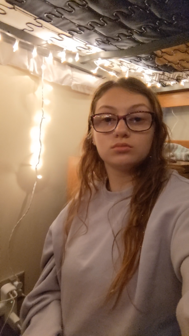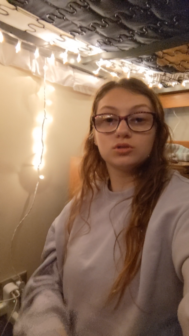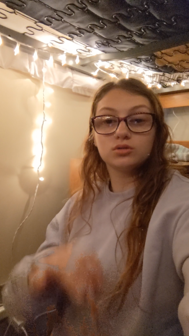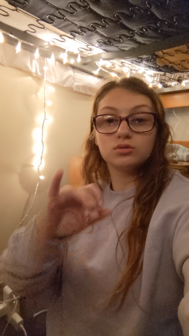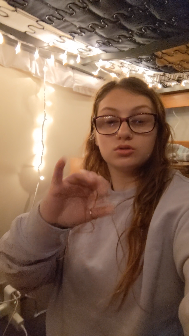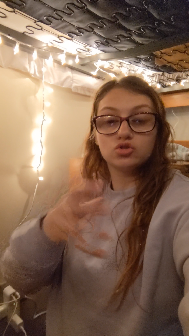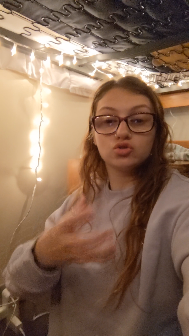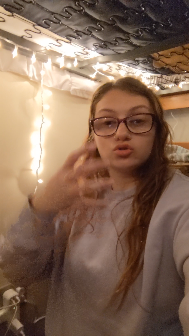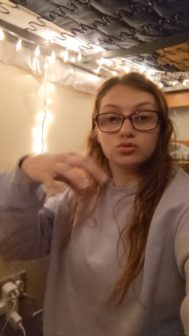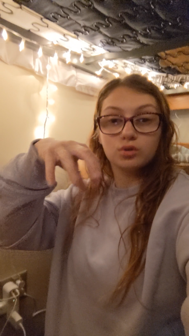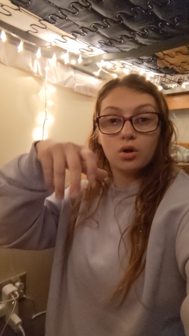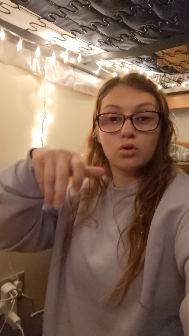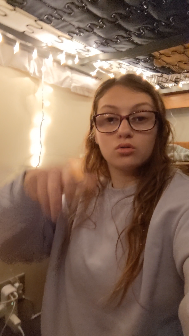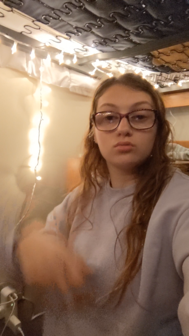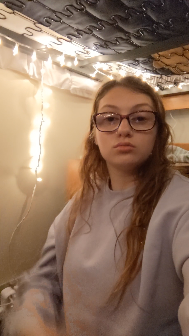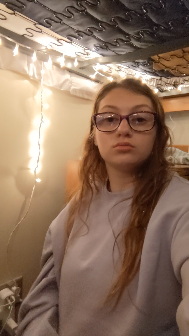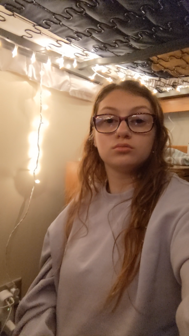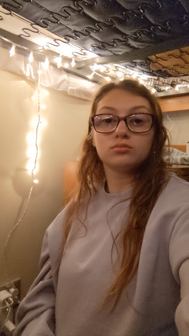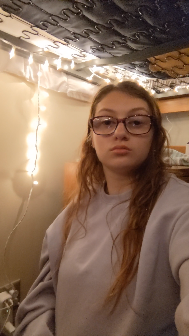jar